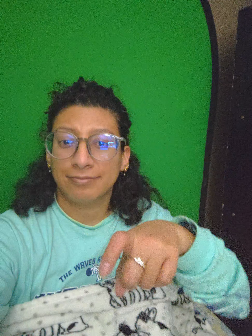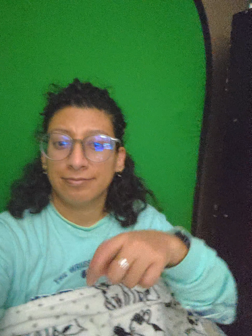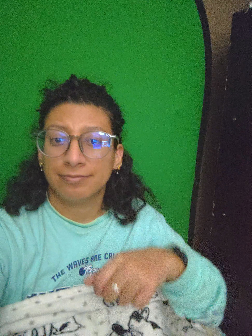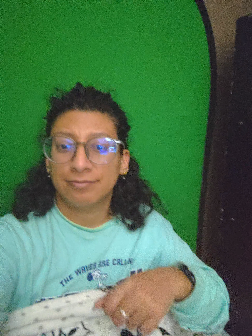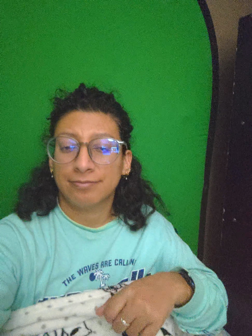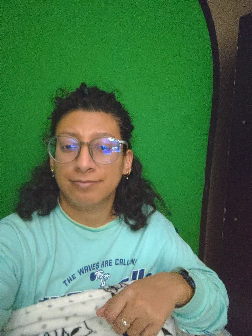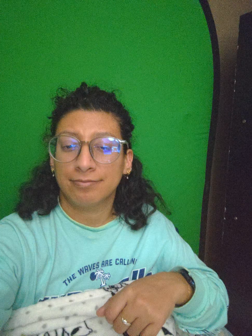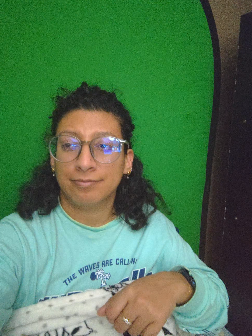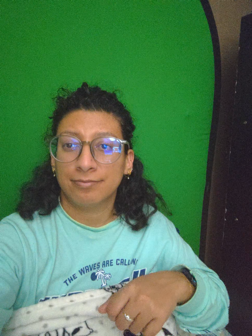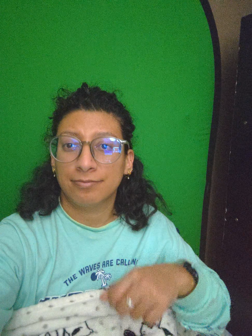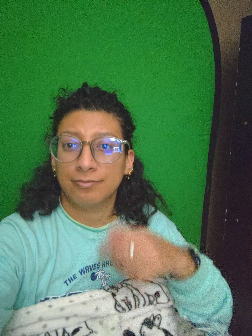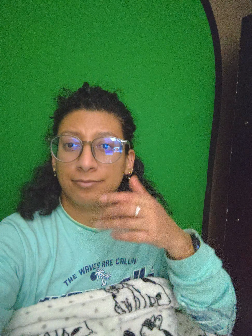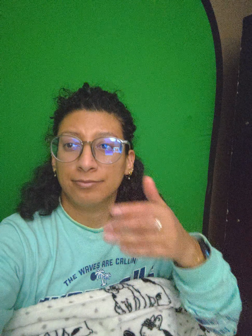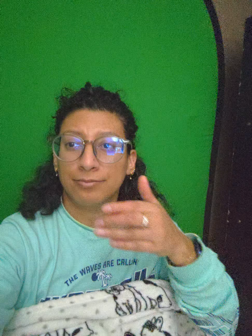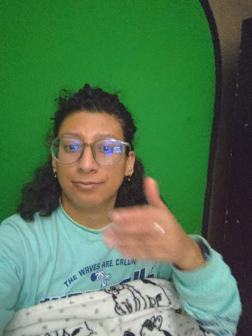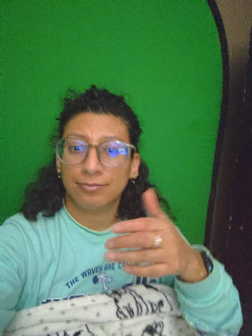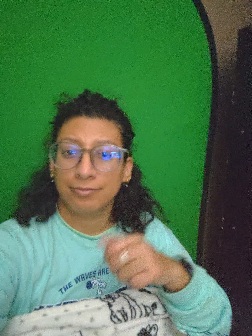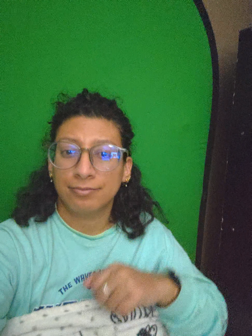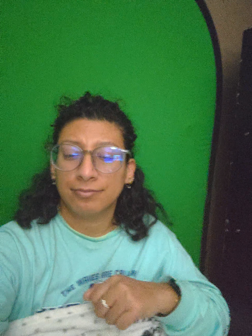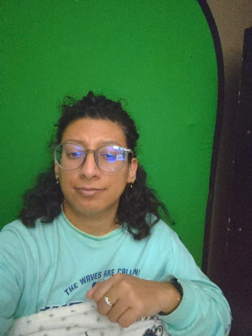close